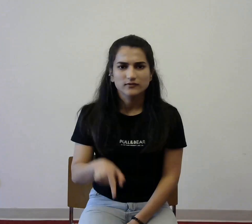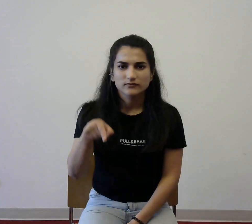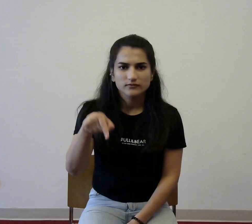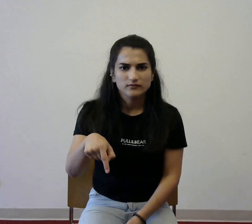bu